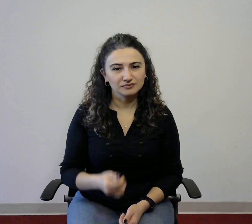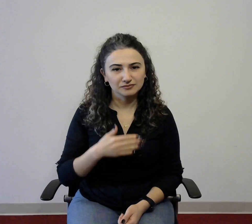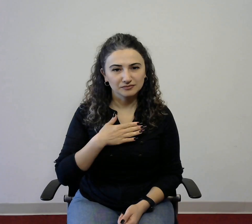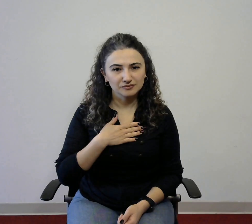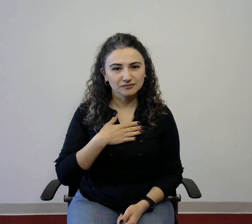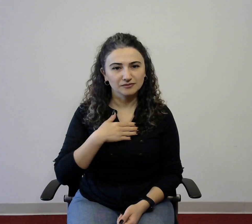mən